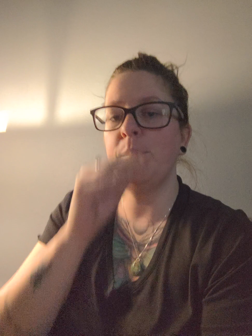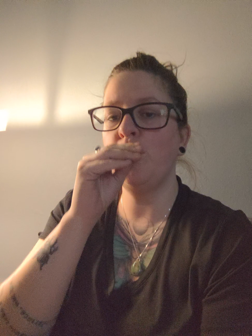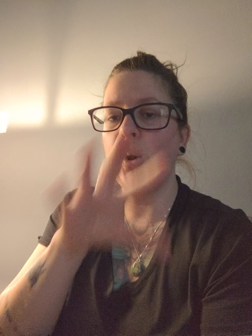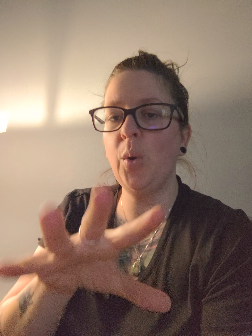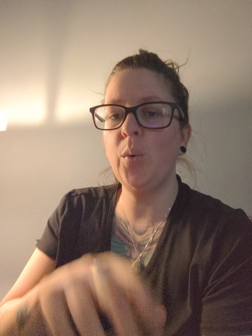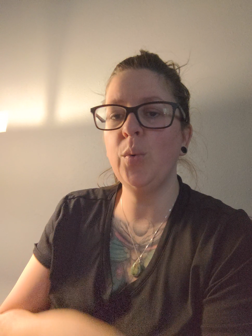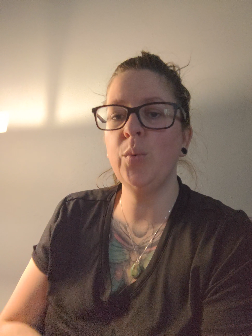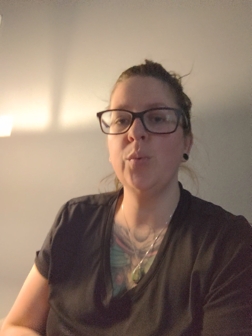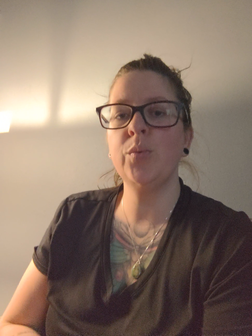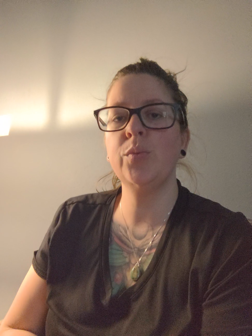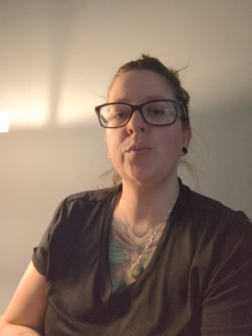blow